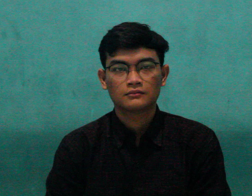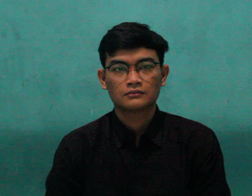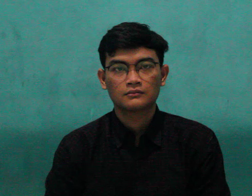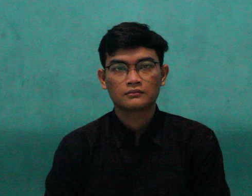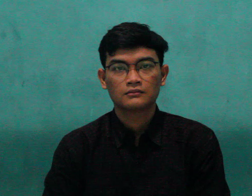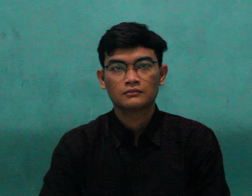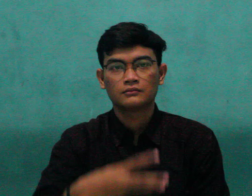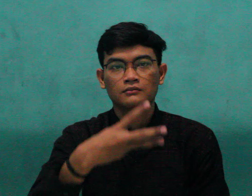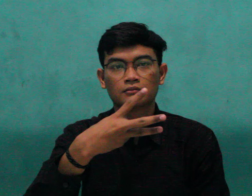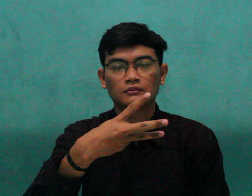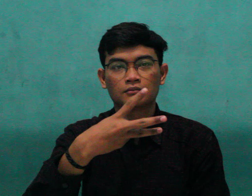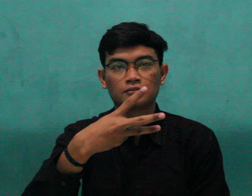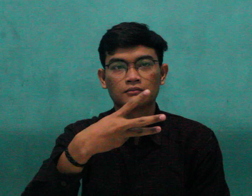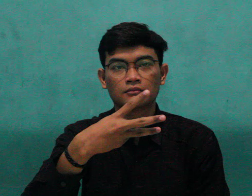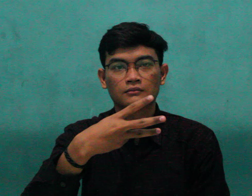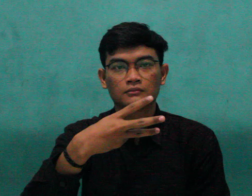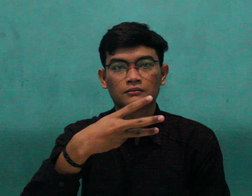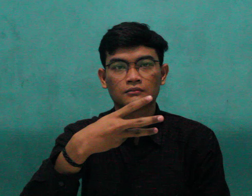E